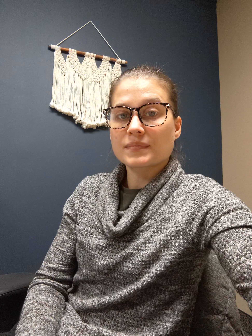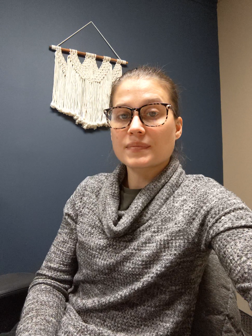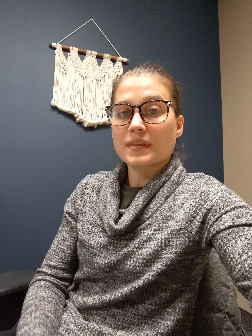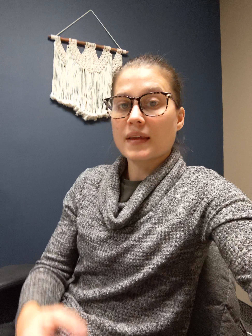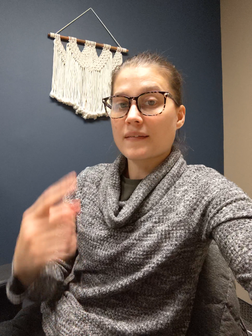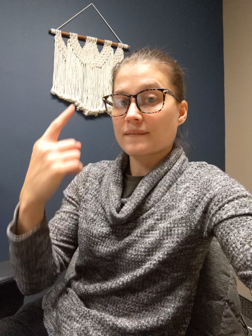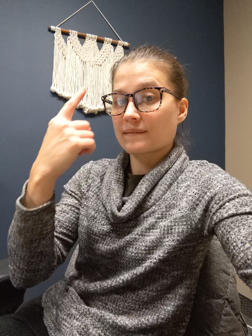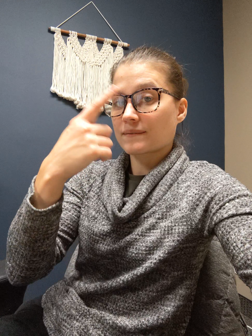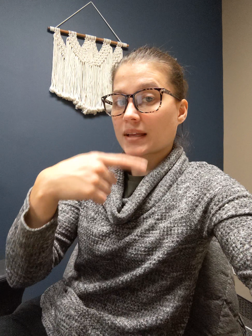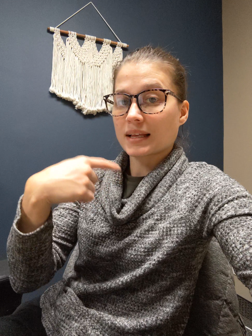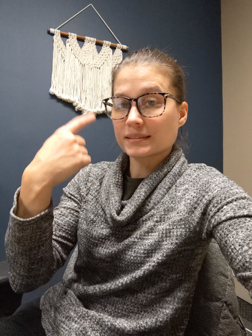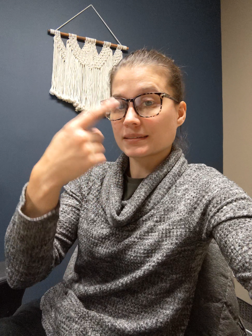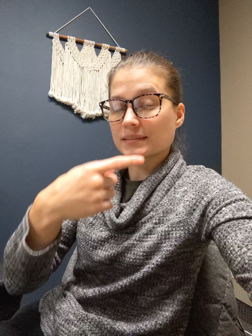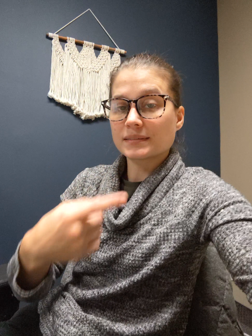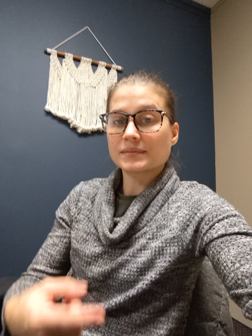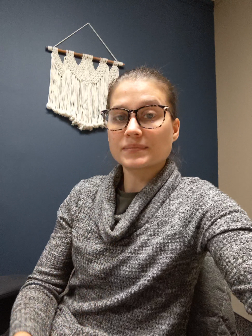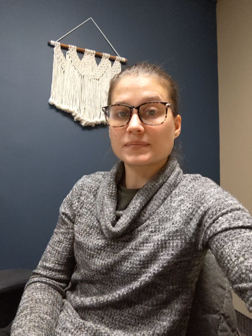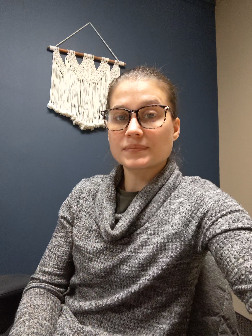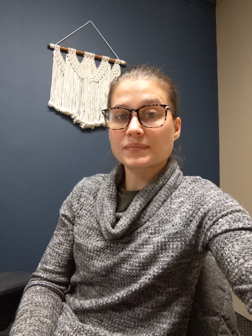face